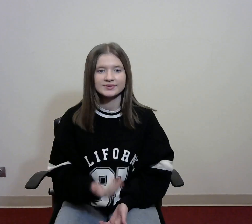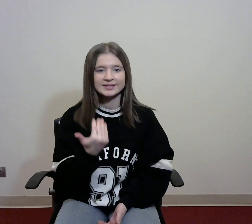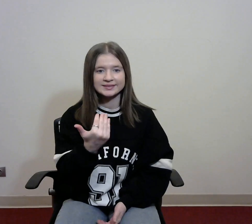sizin